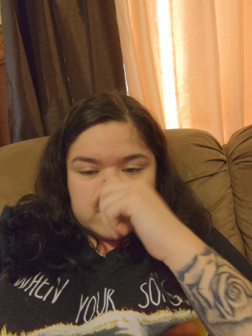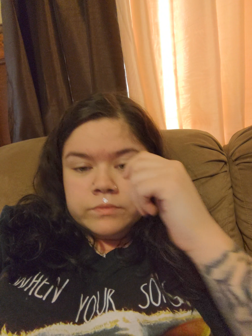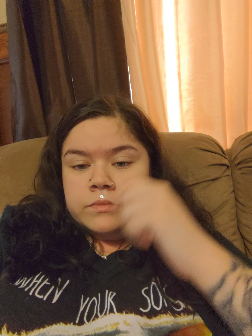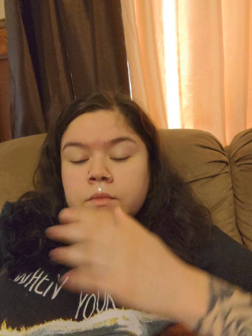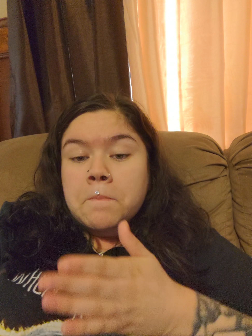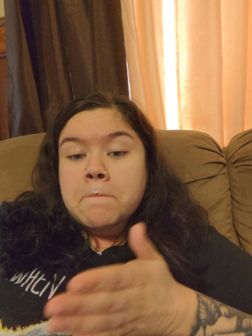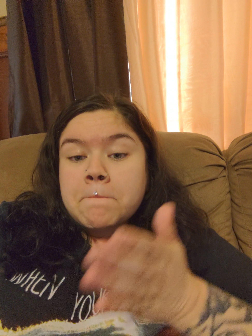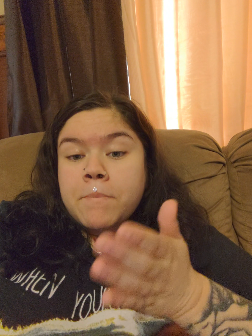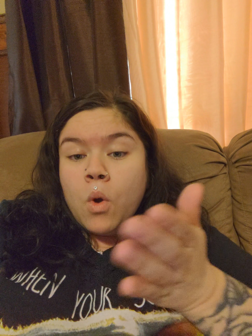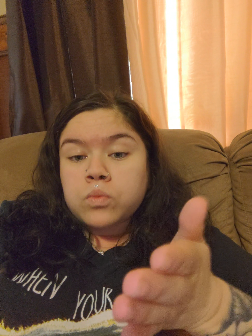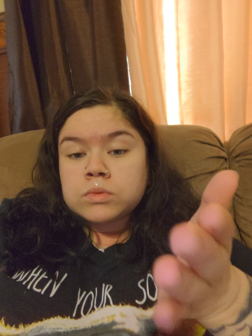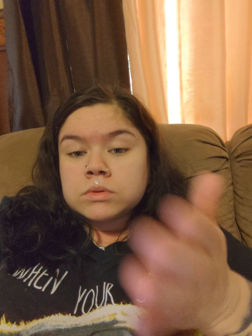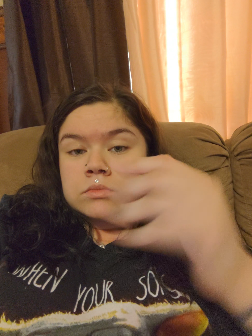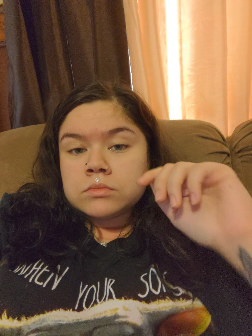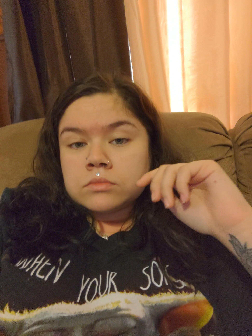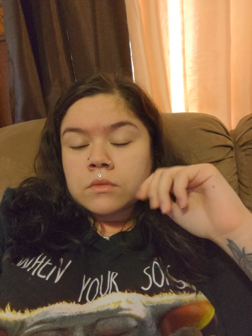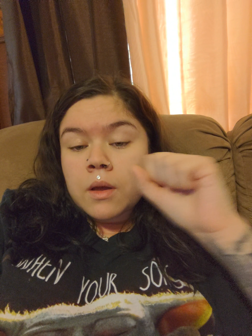boat